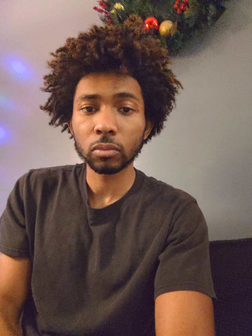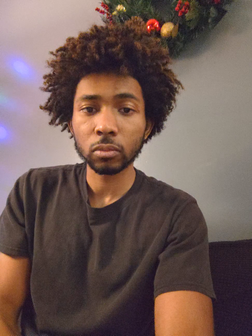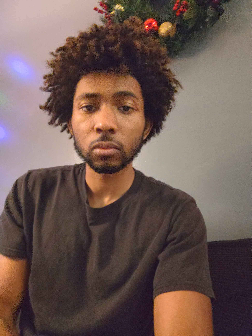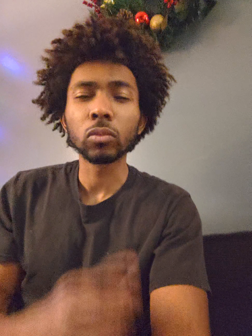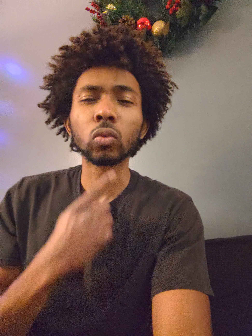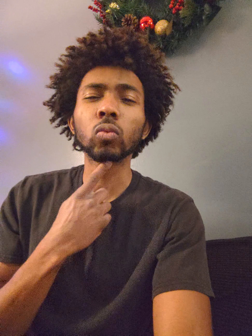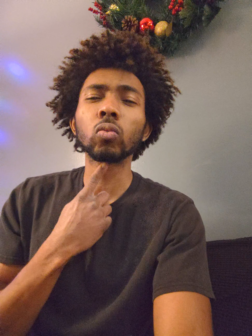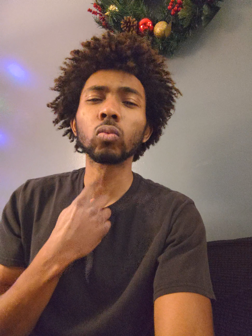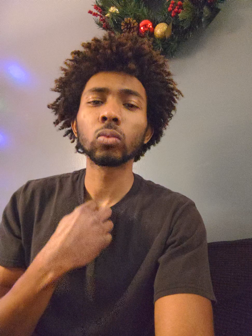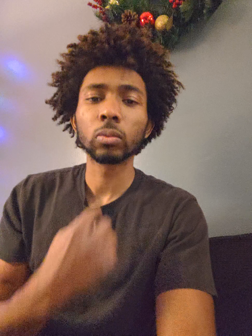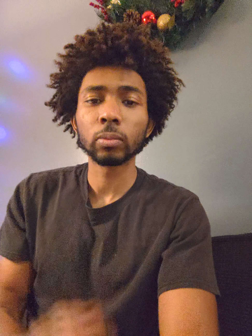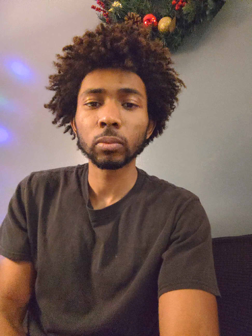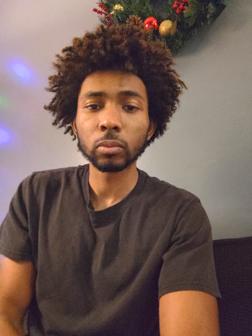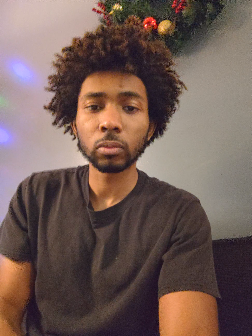thirsty